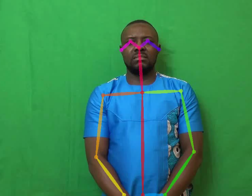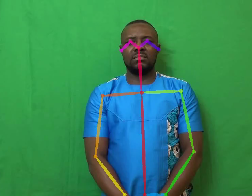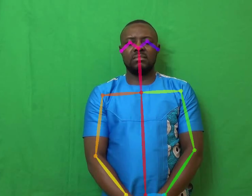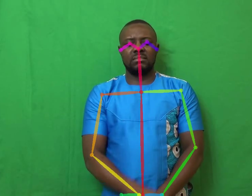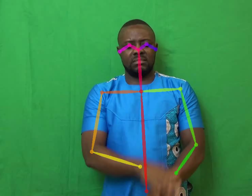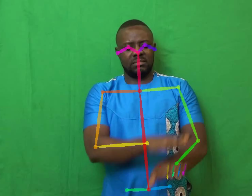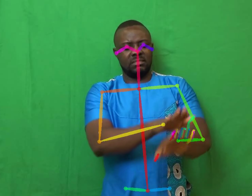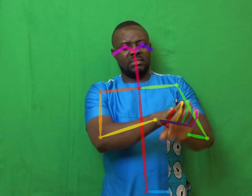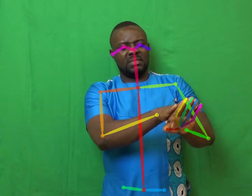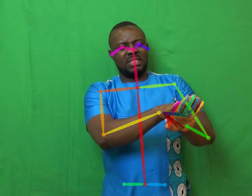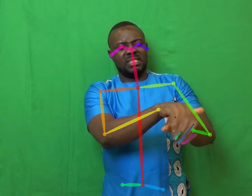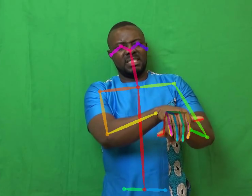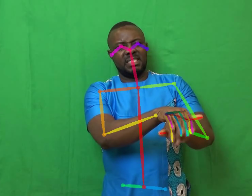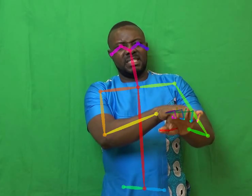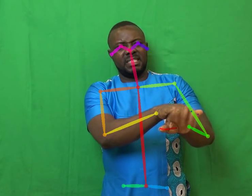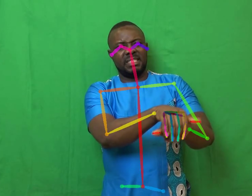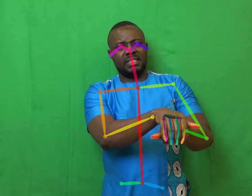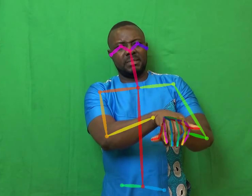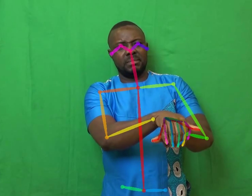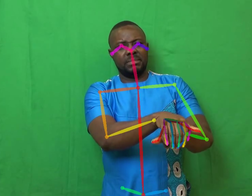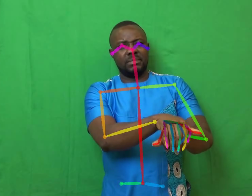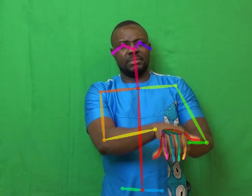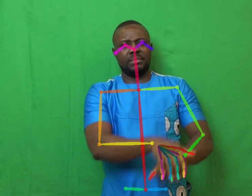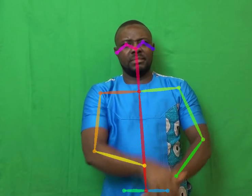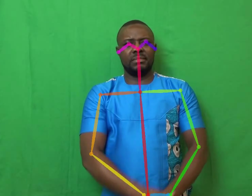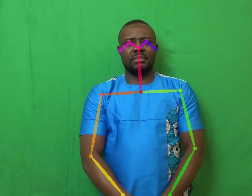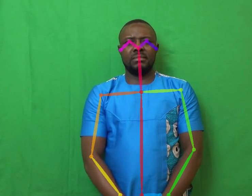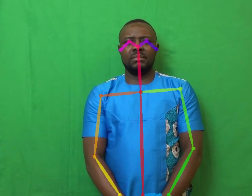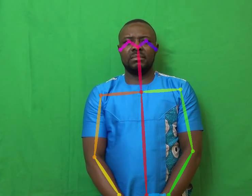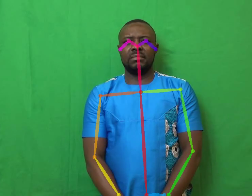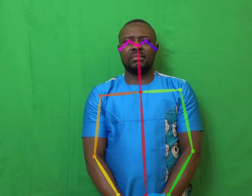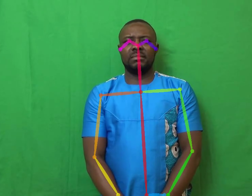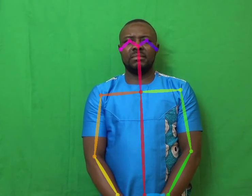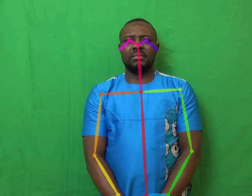hypocrite